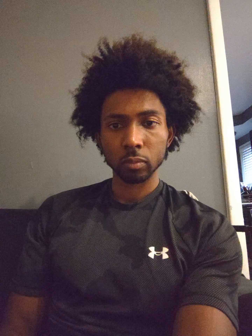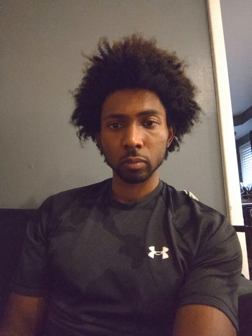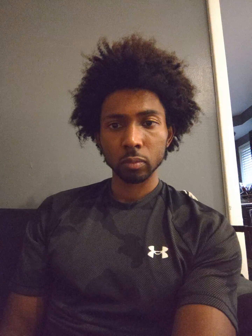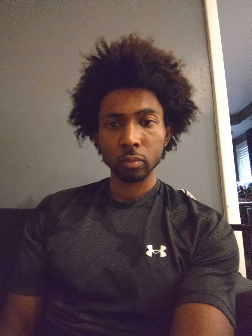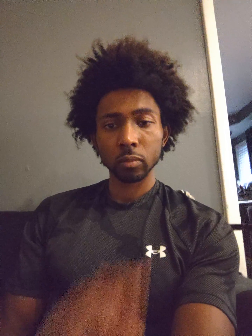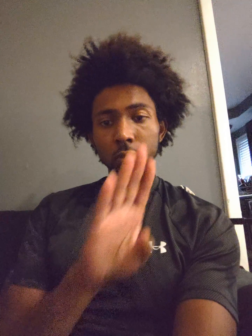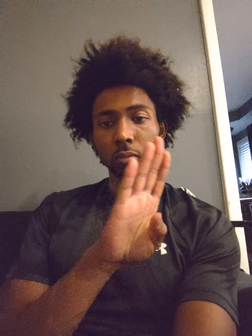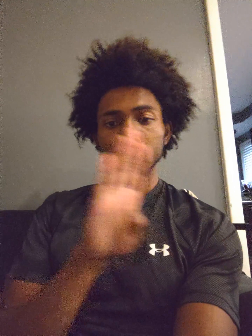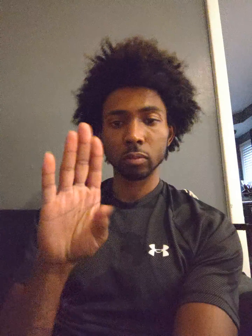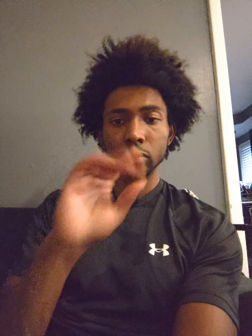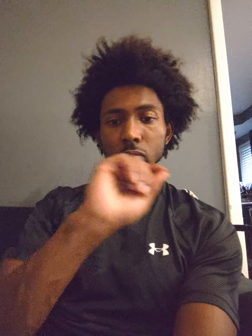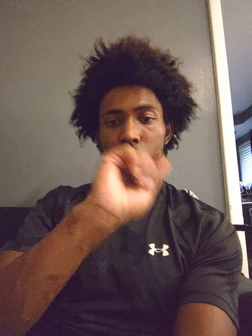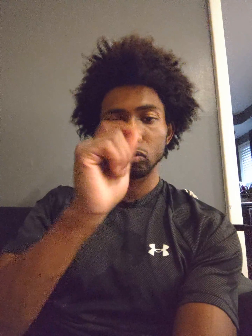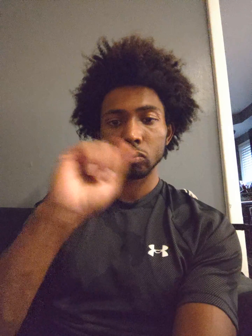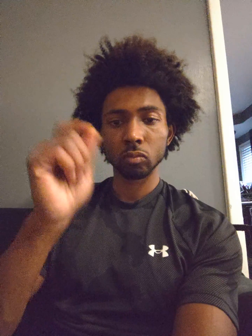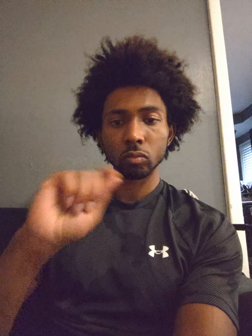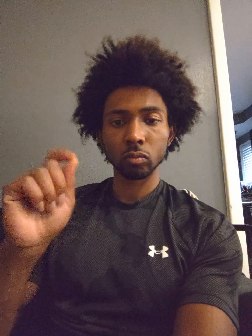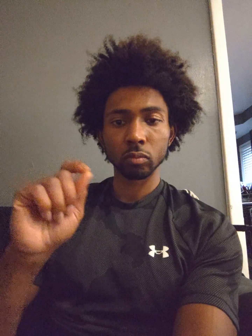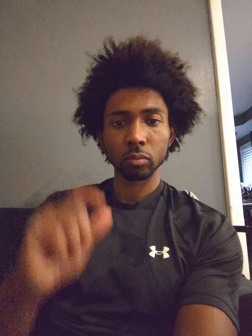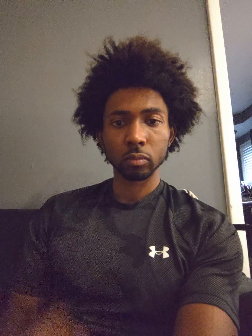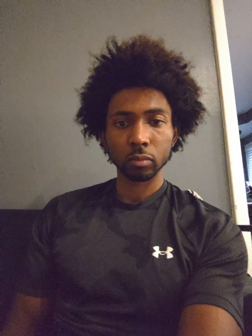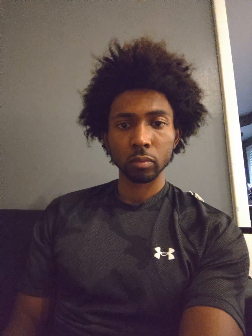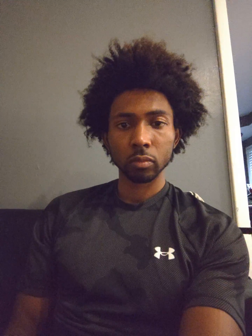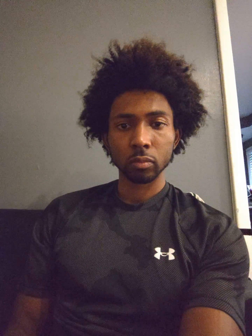chalk